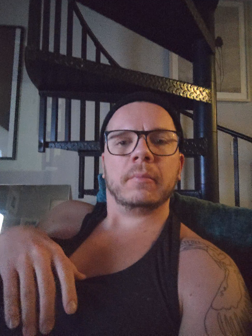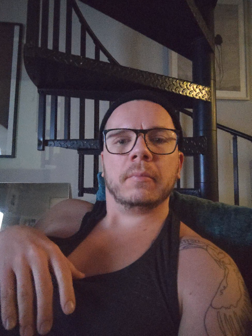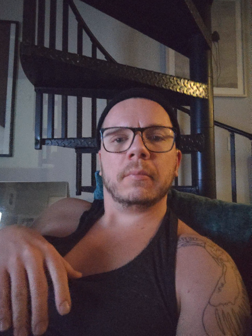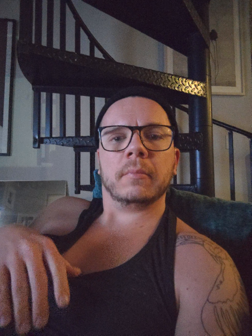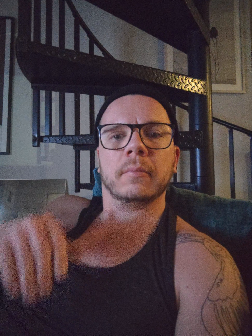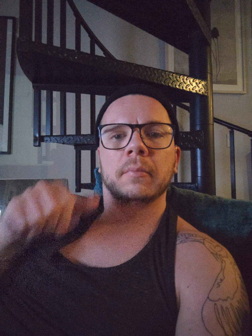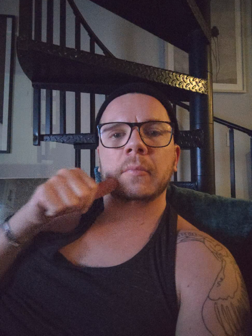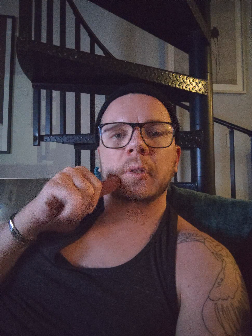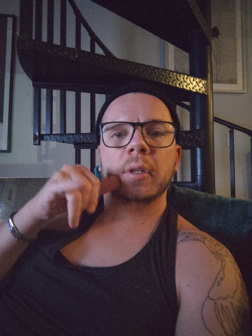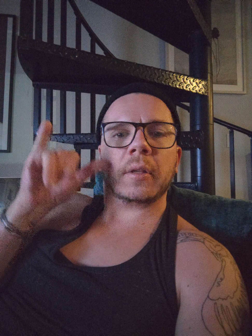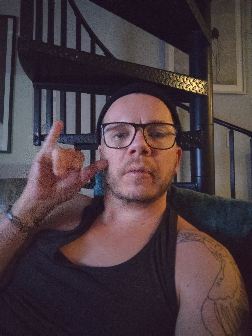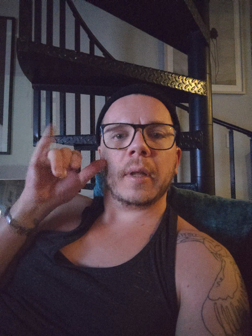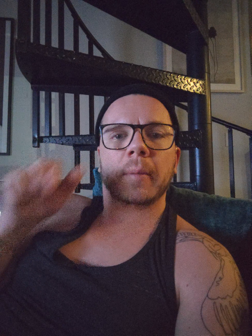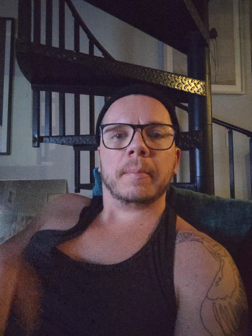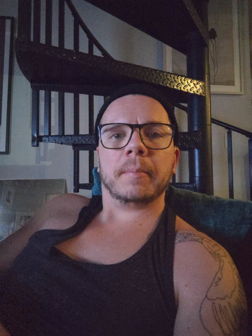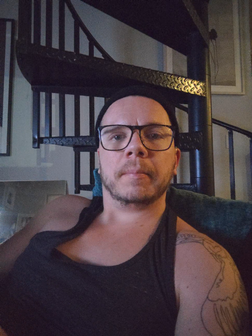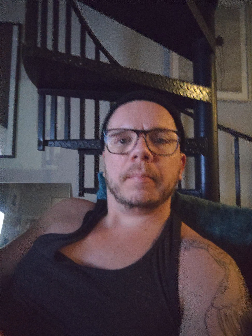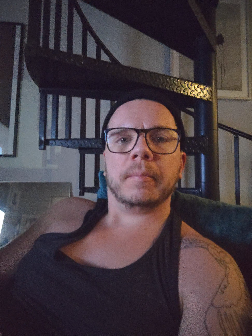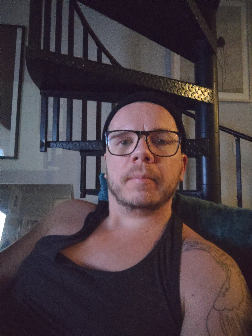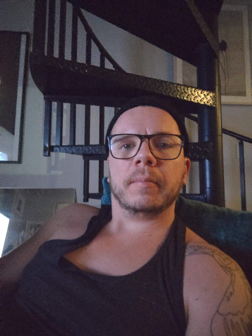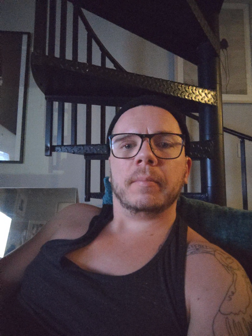yesterday